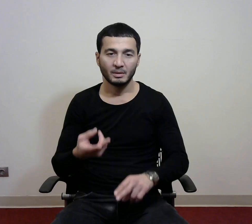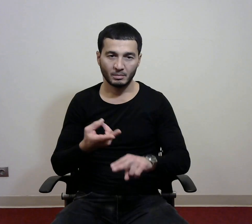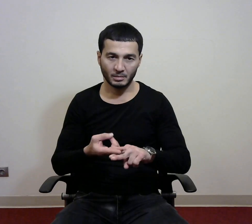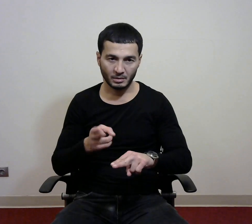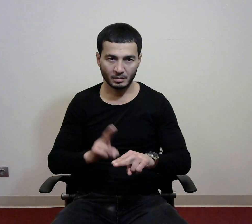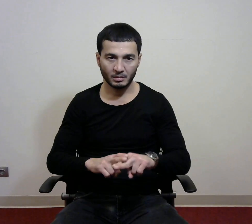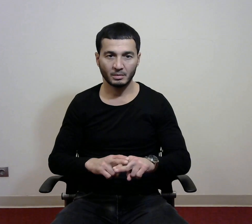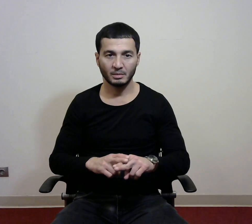bu